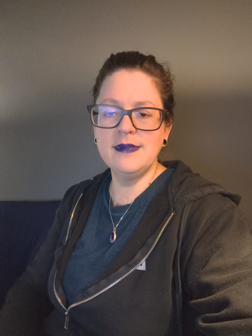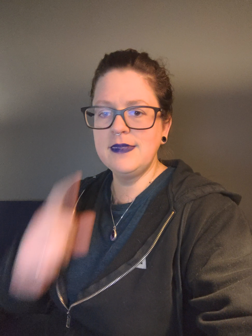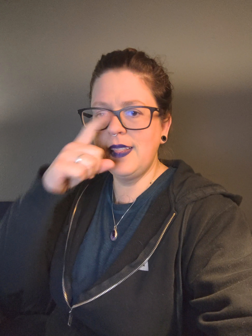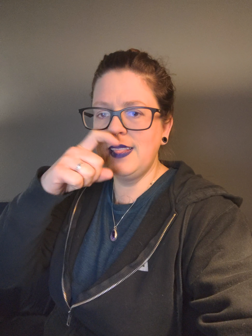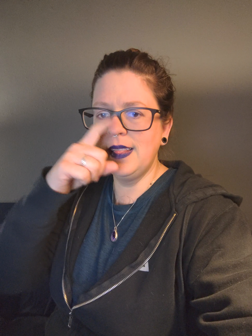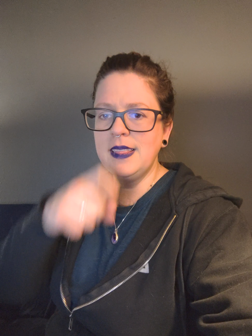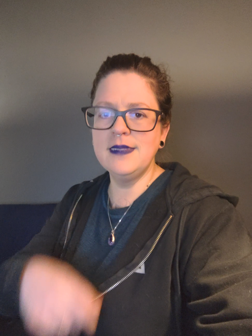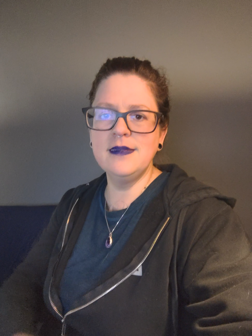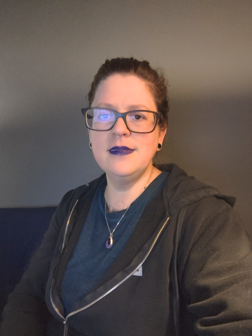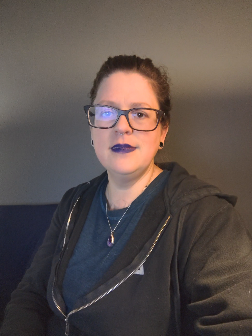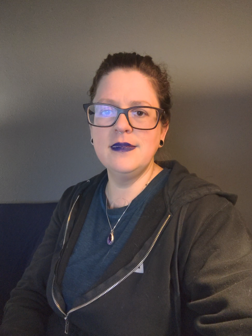doll